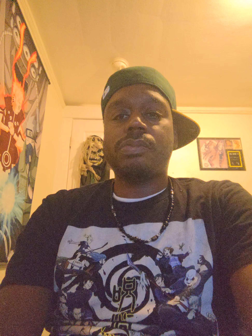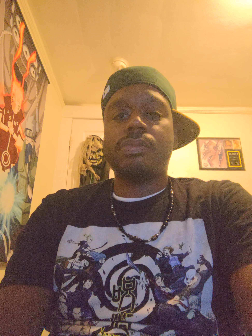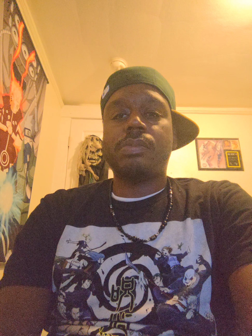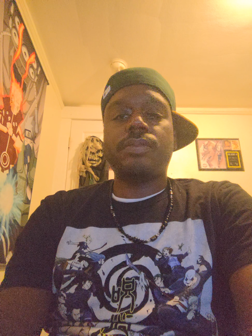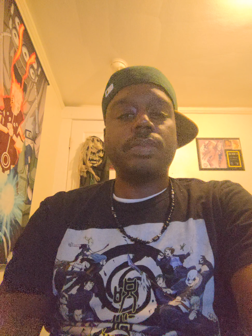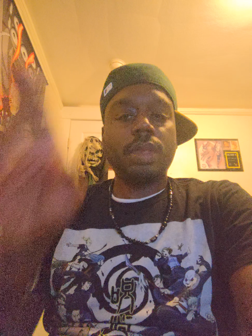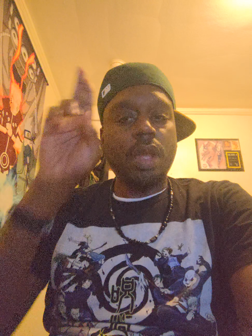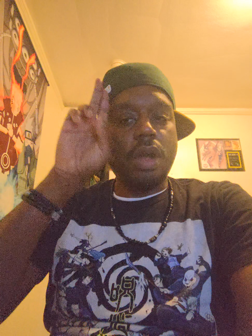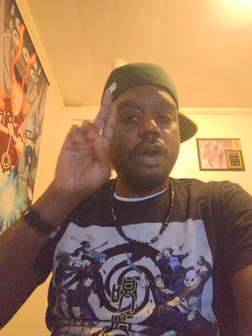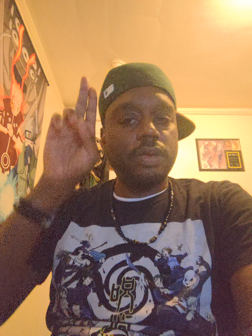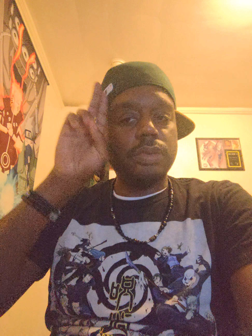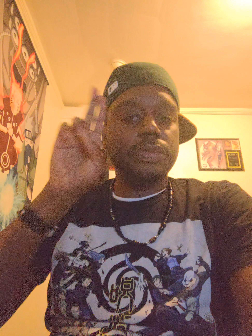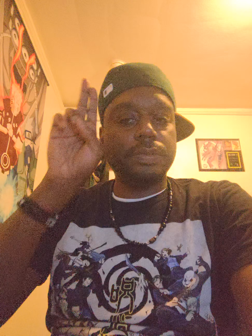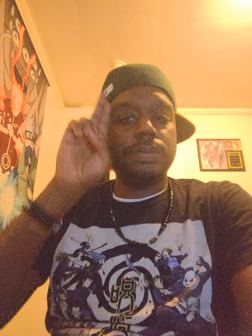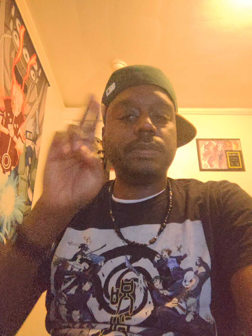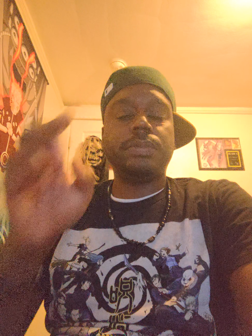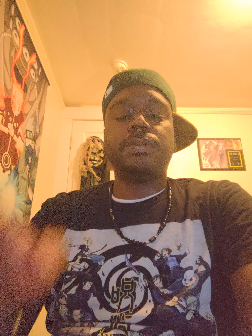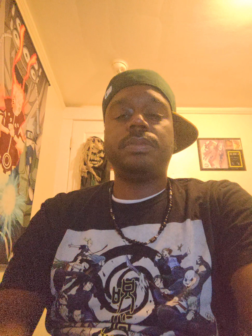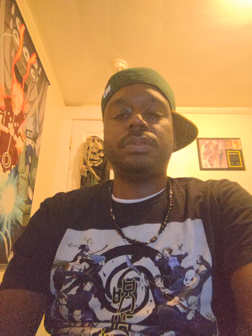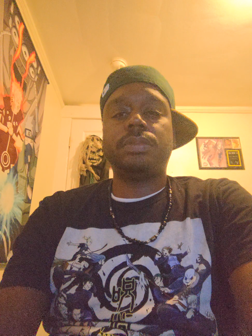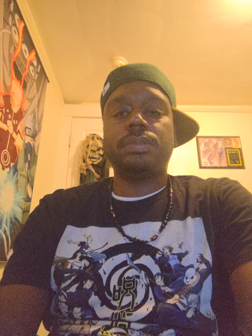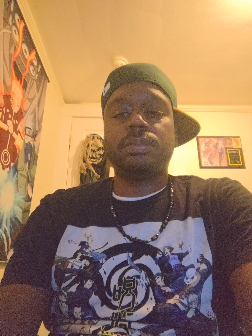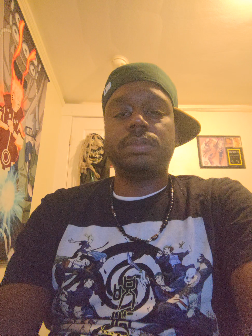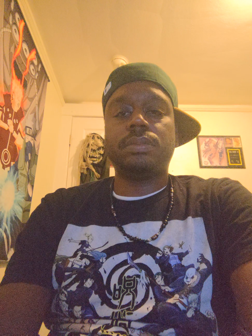uncle